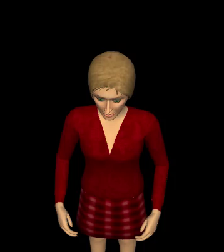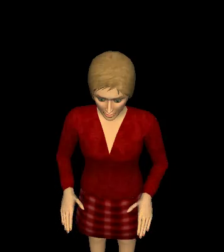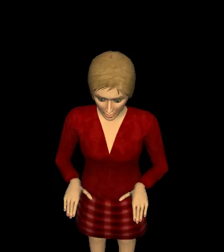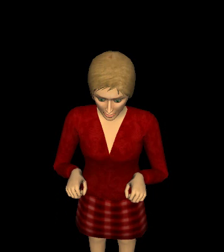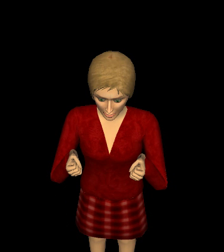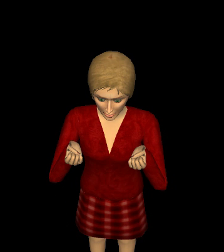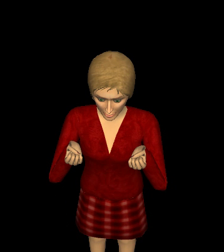ينقذ